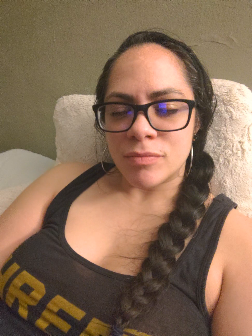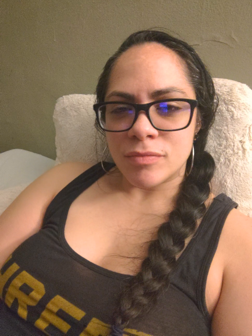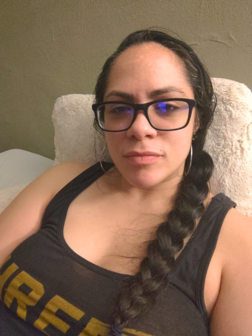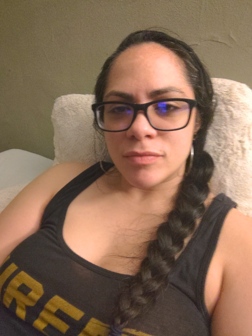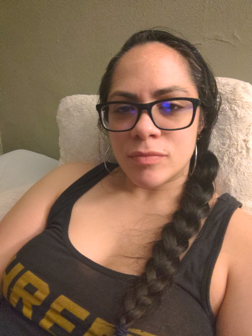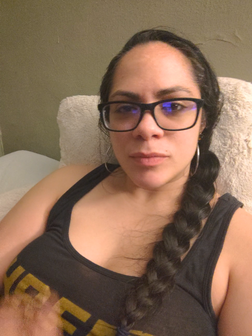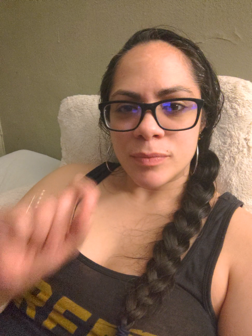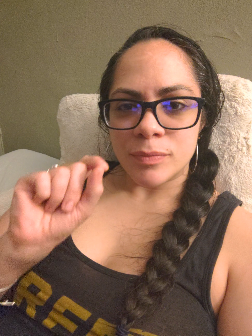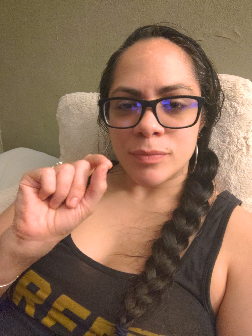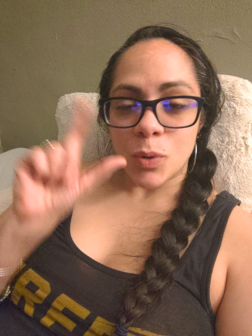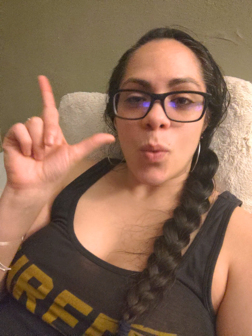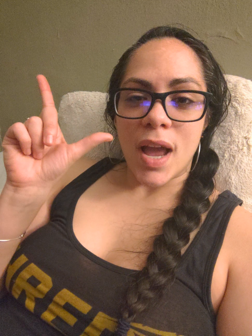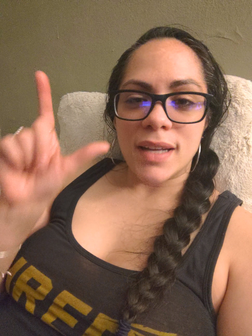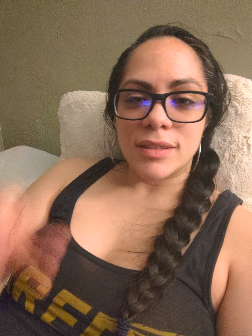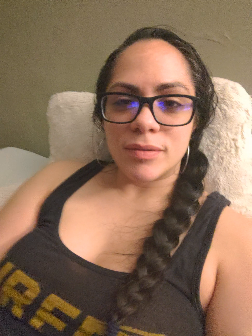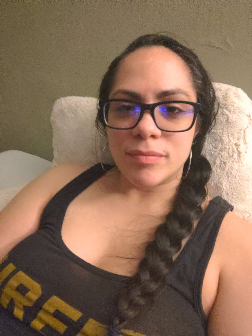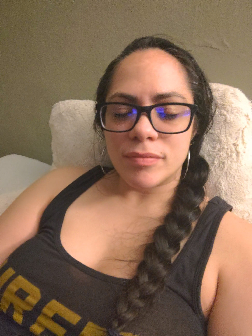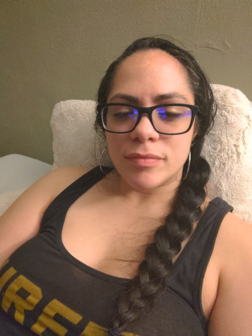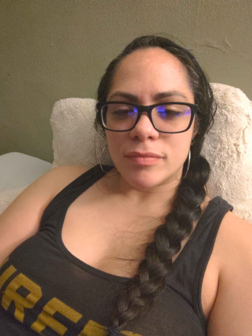wake